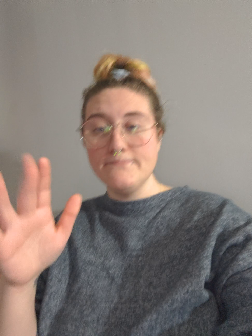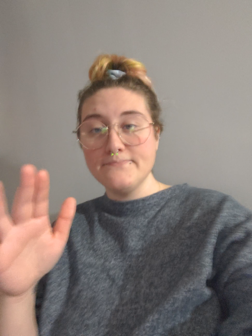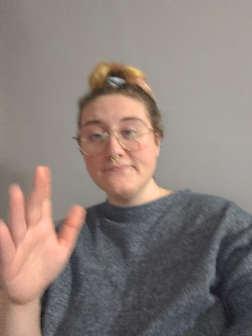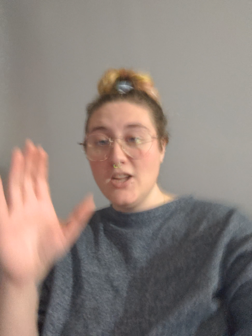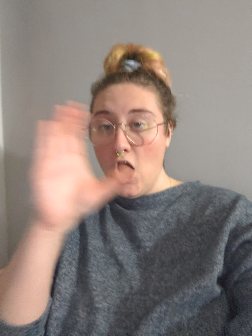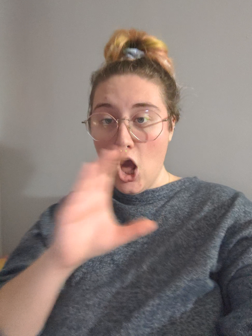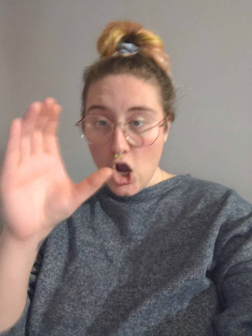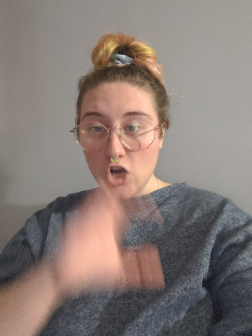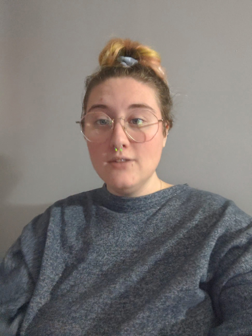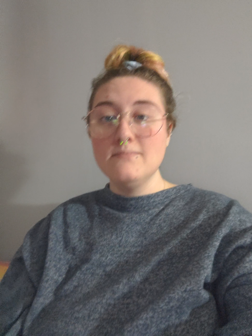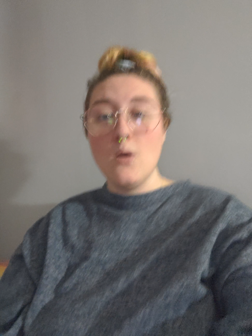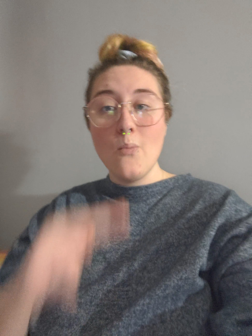look